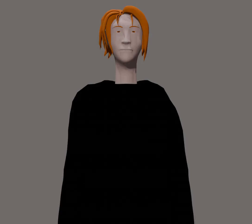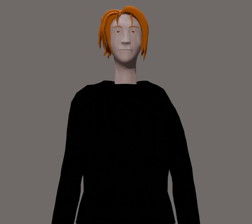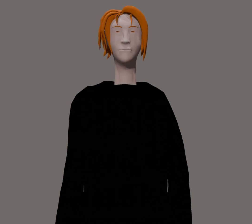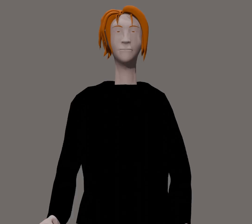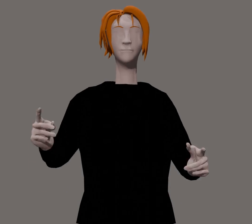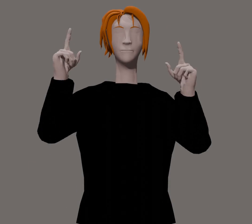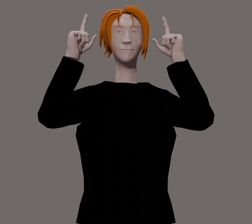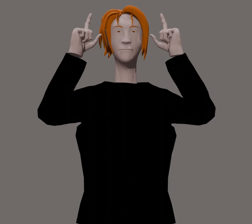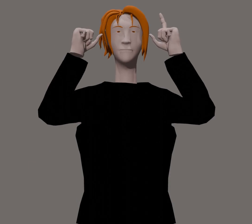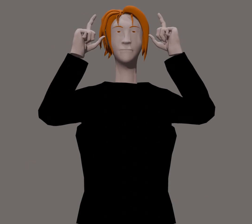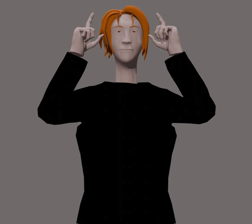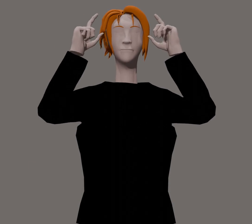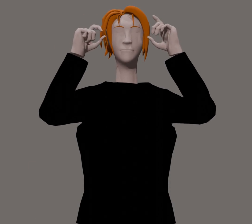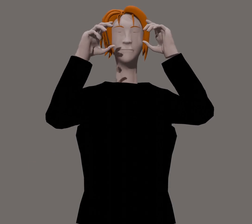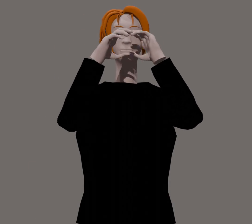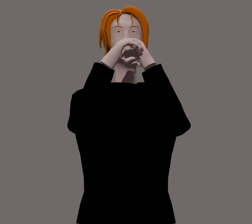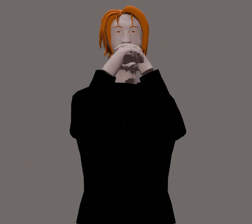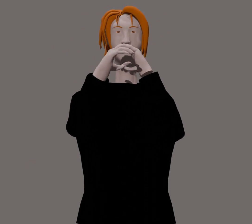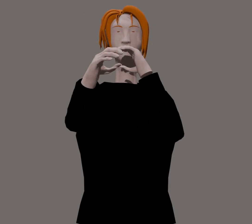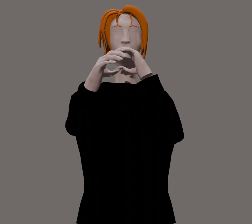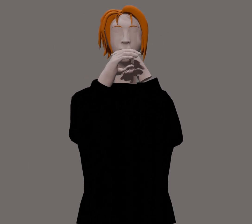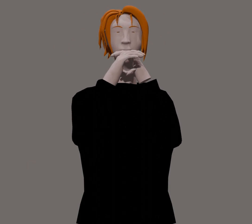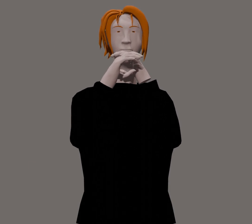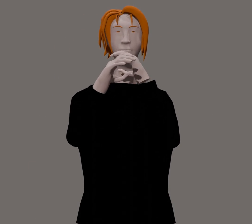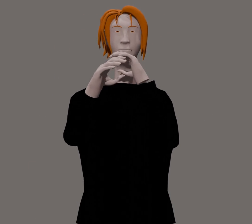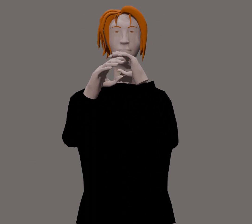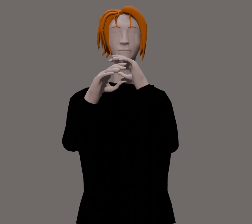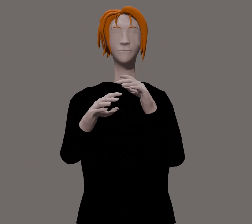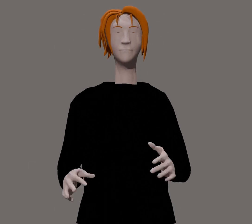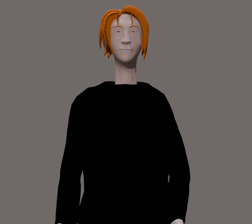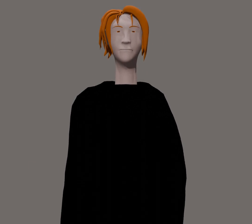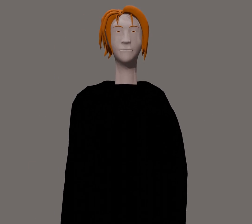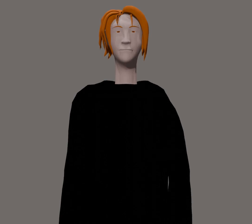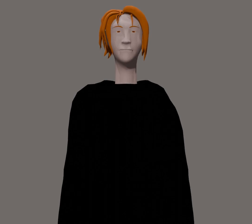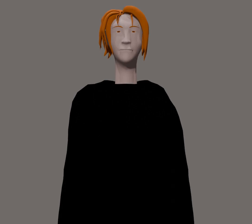Camera Lens